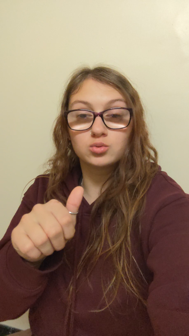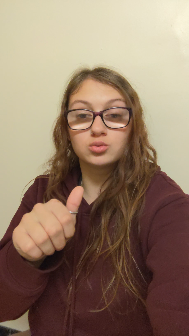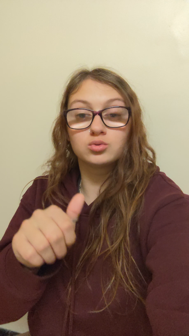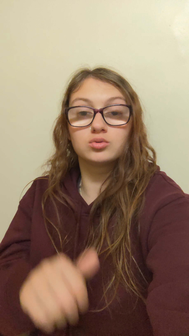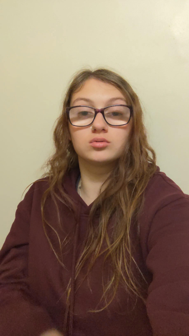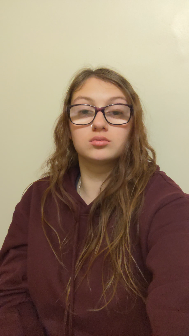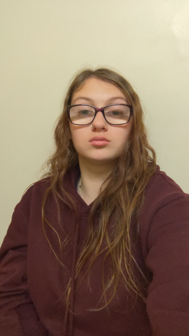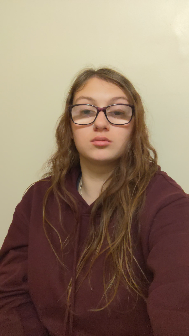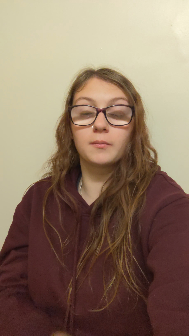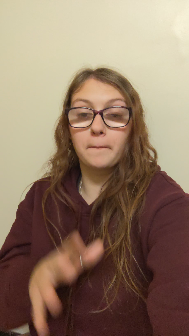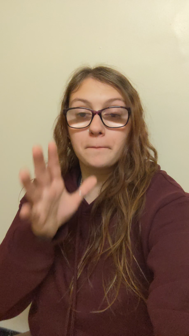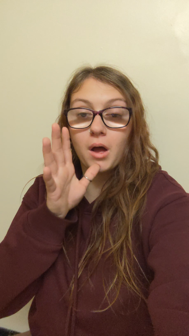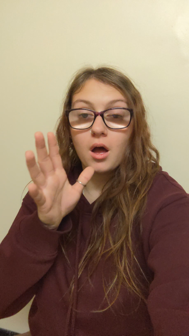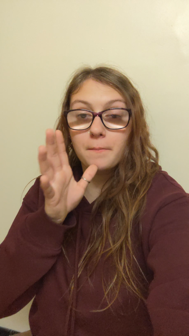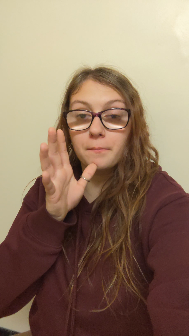mommy